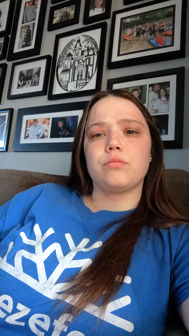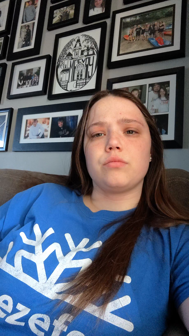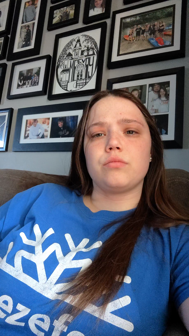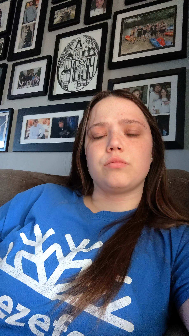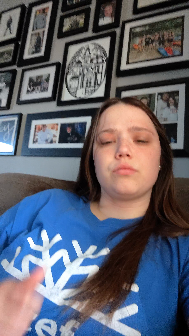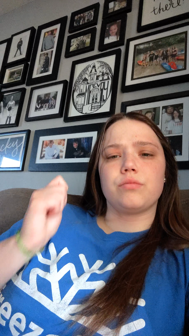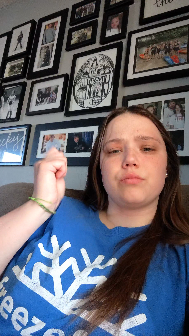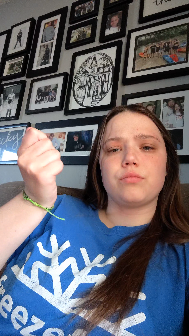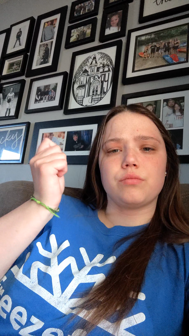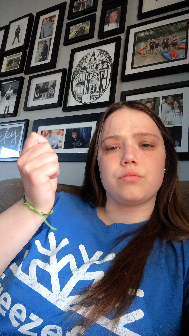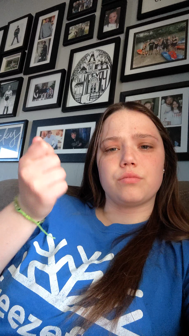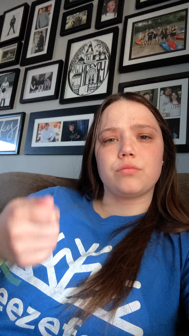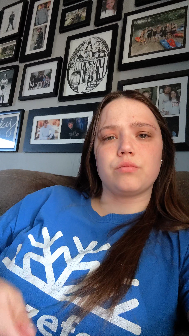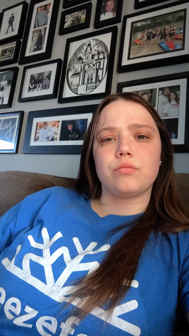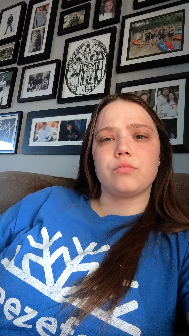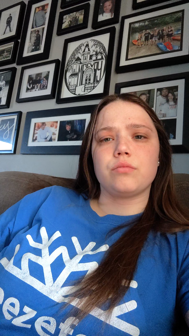bat